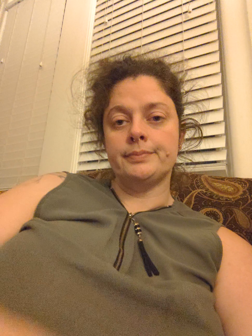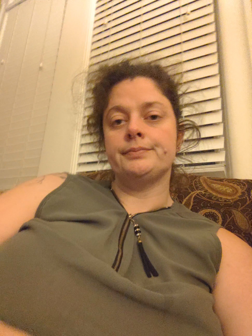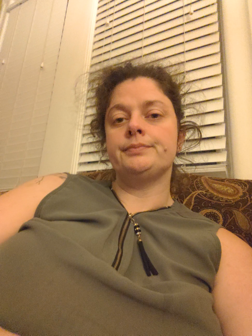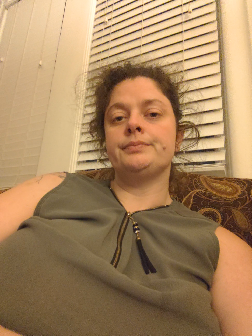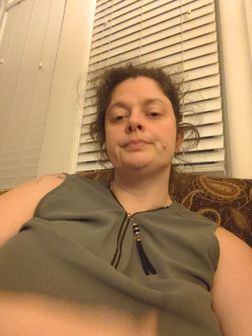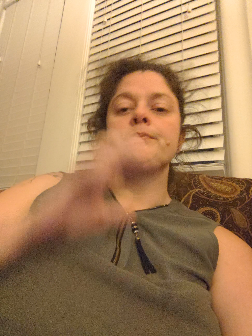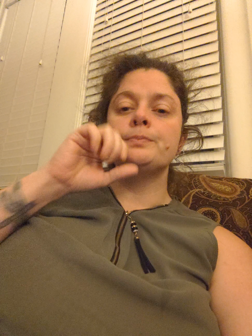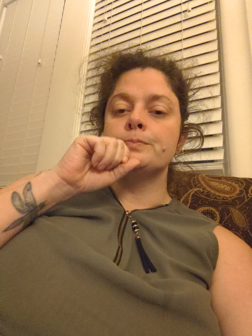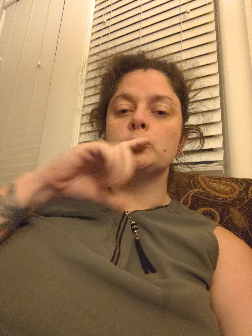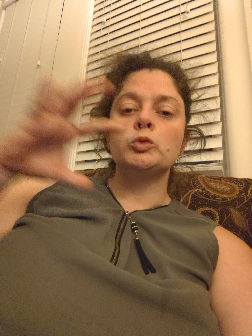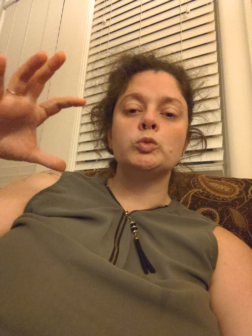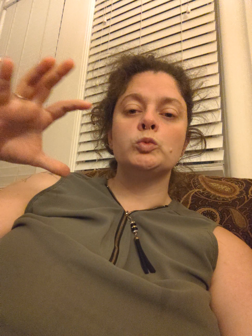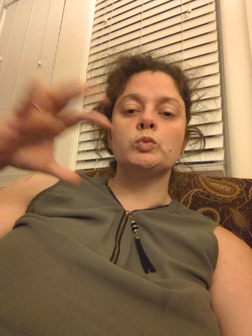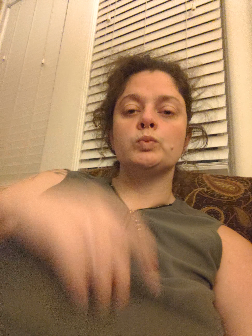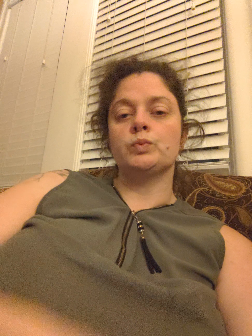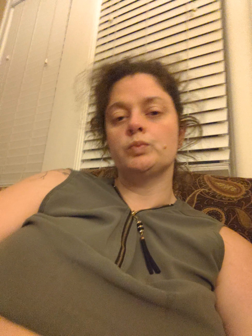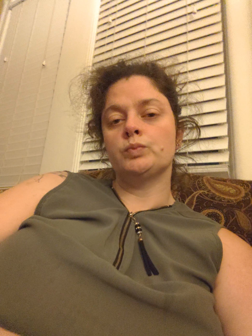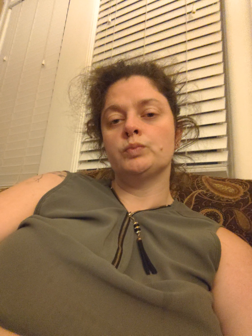balloon